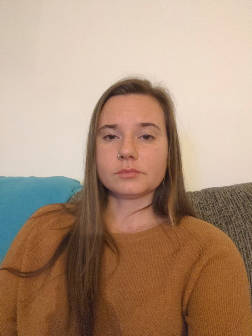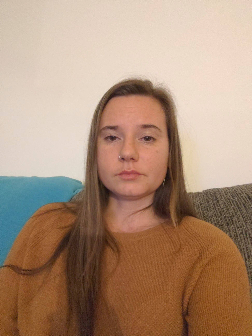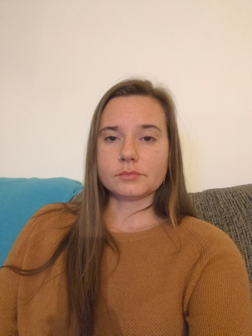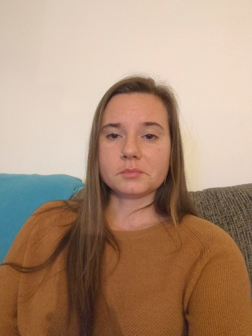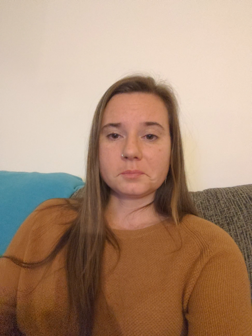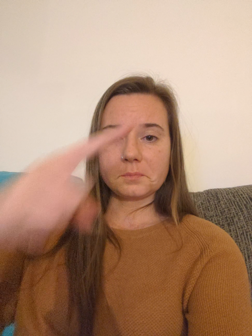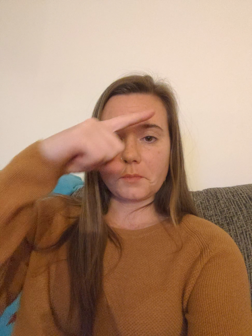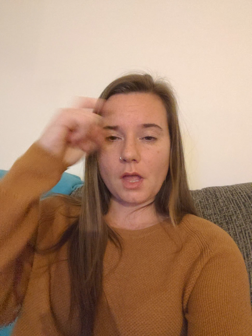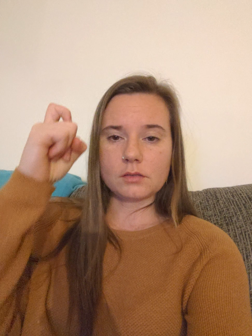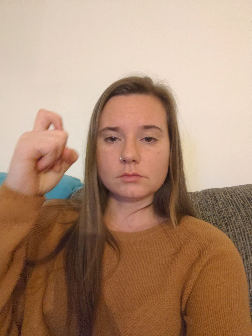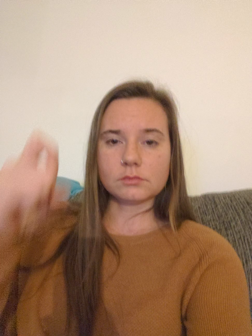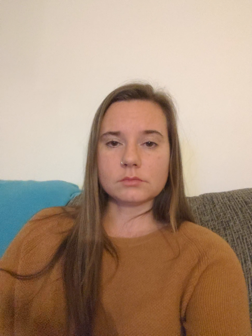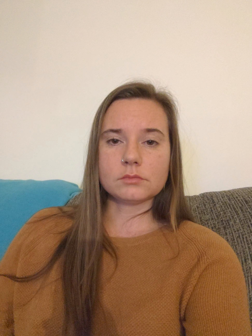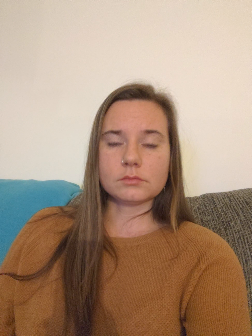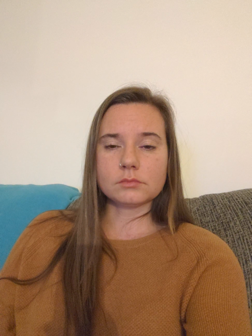because